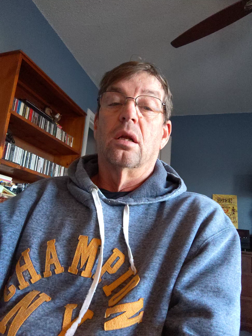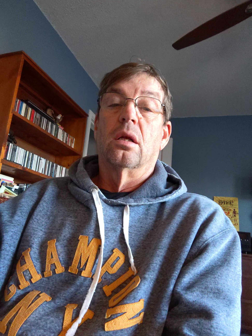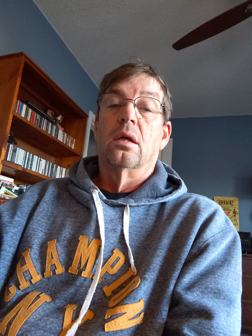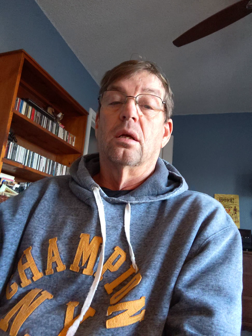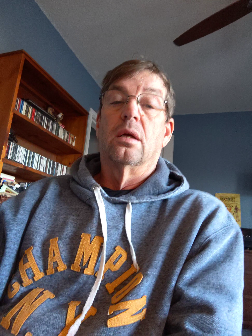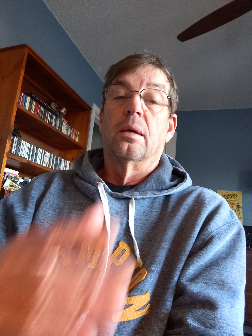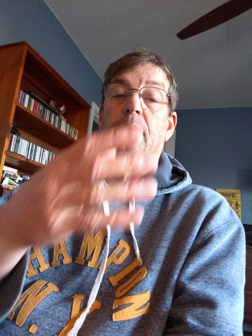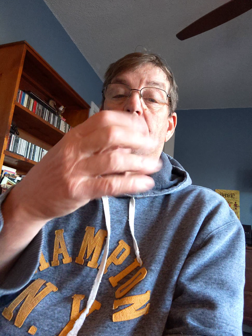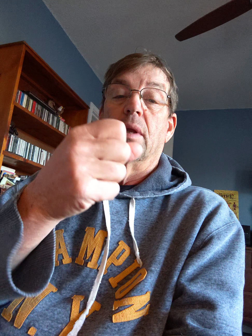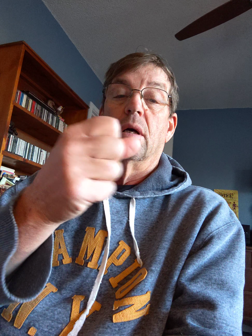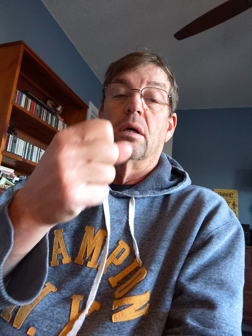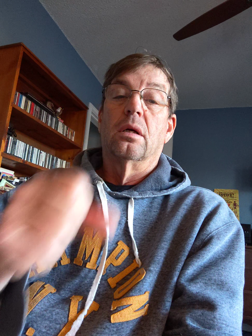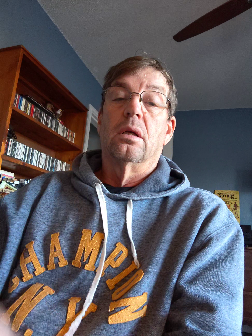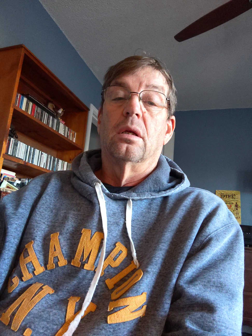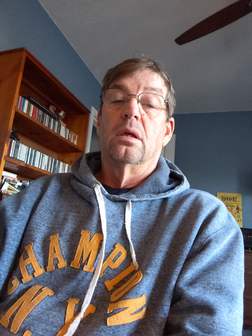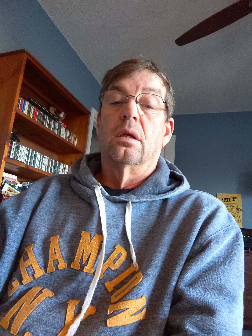milk